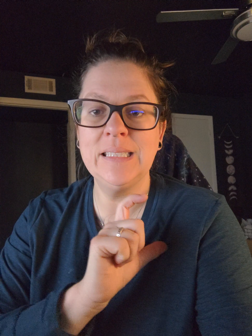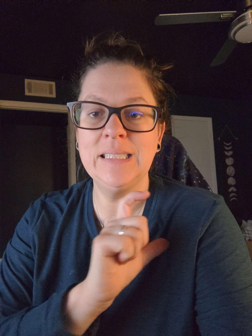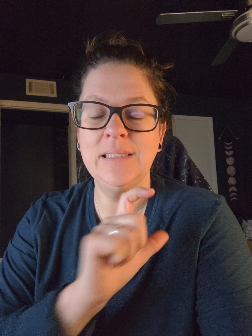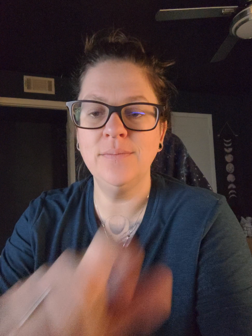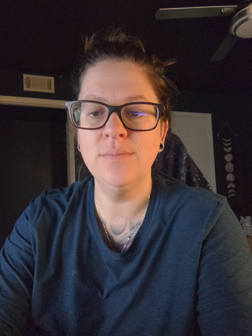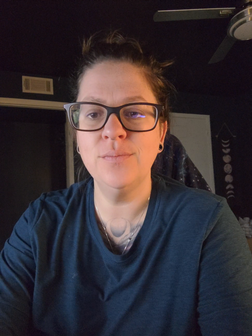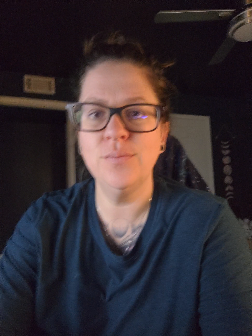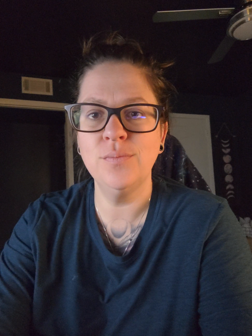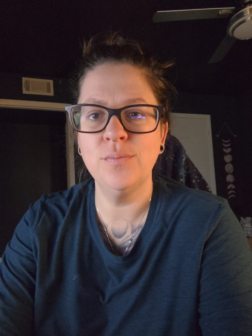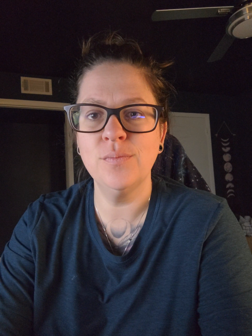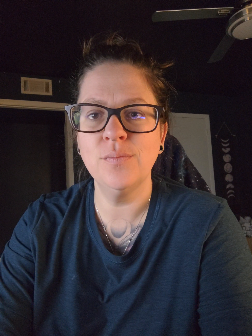police